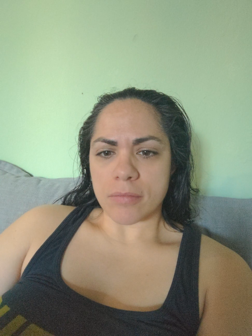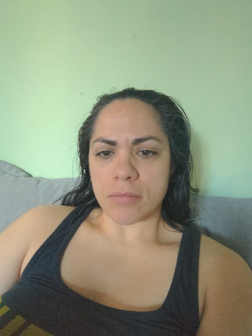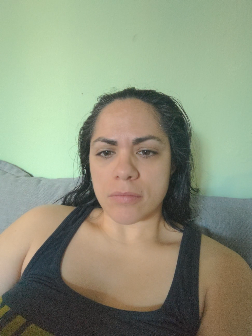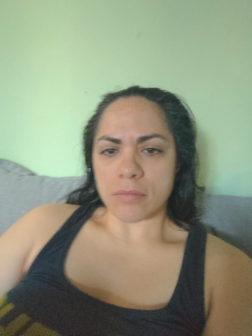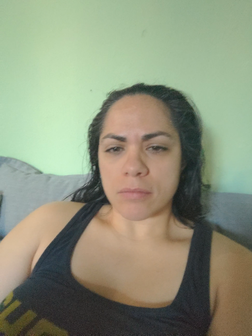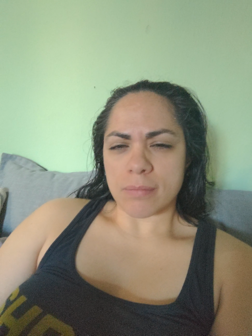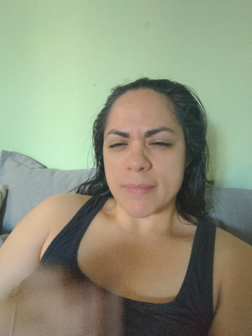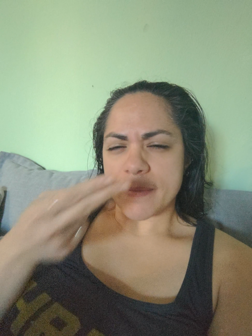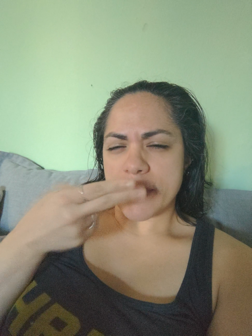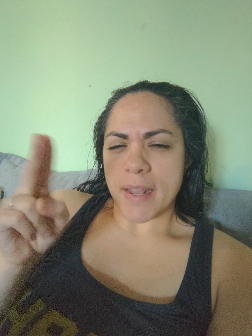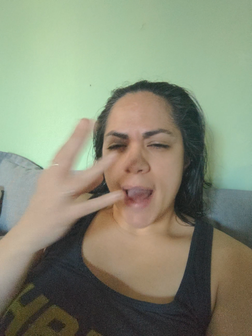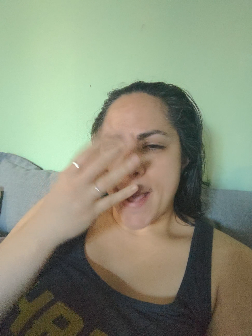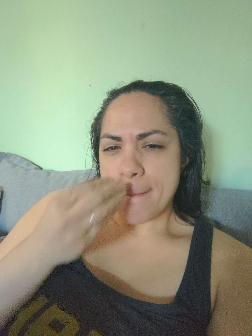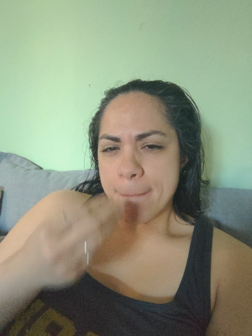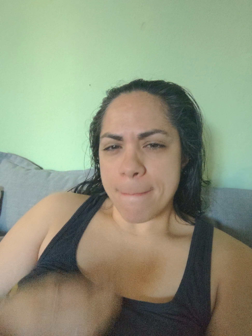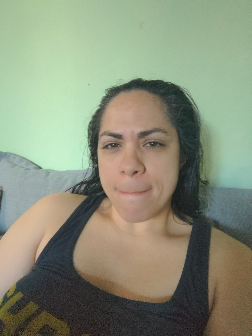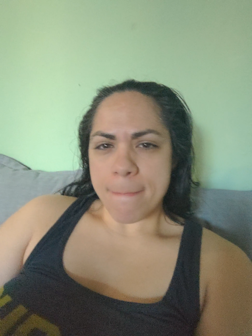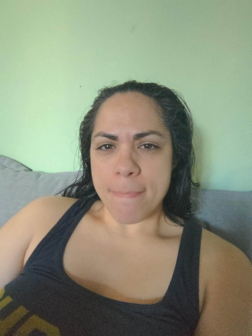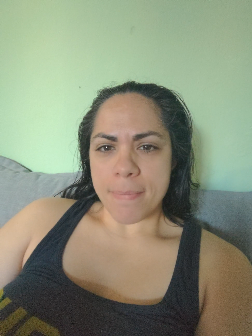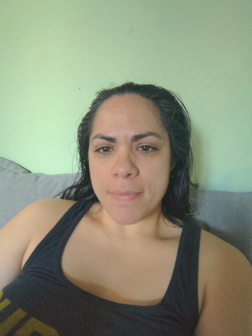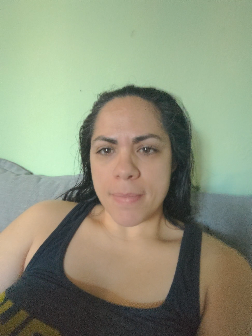nap